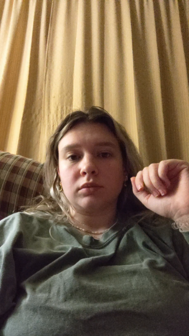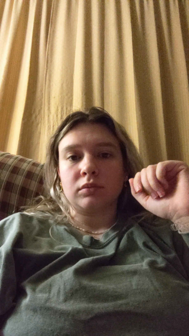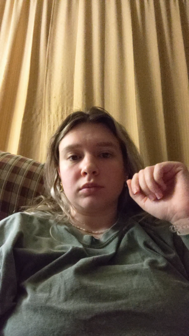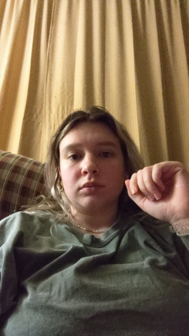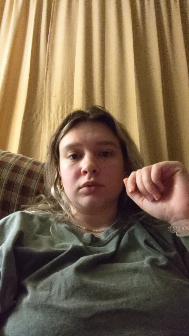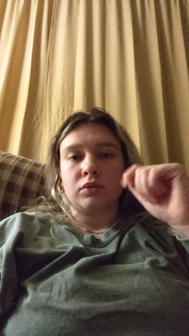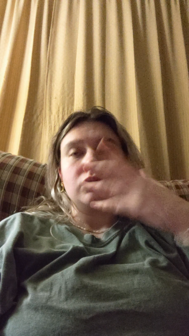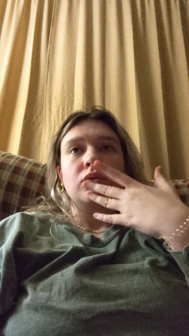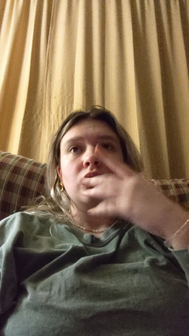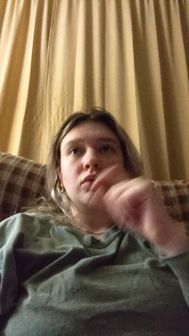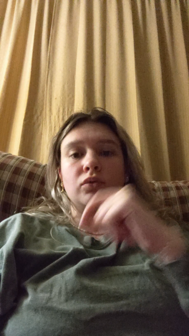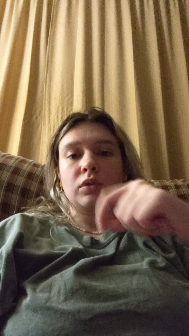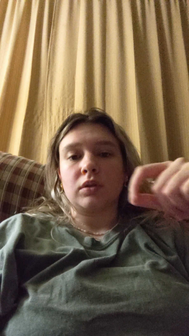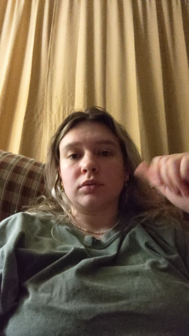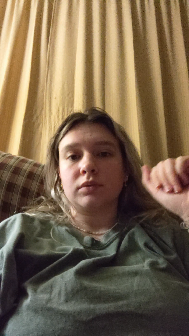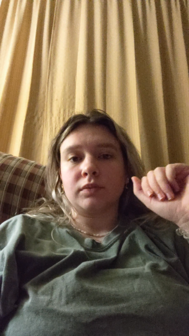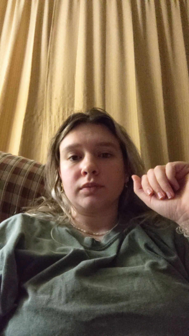crayon